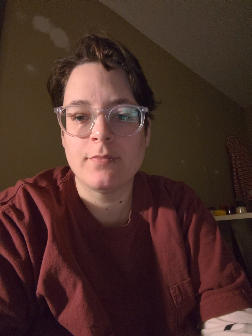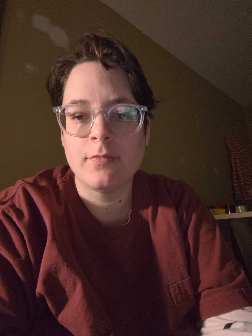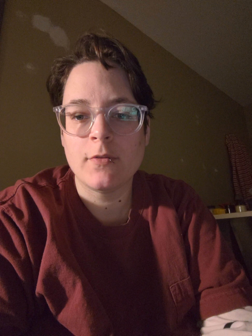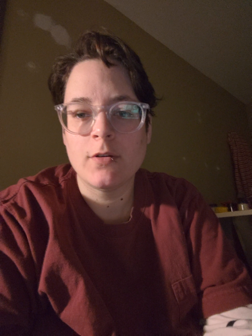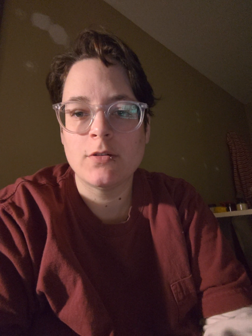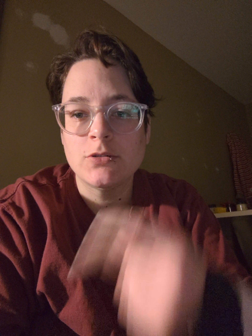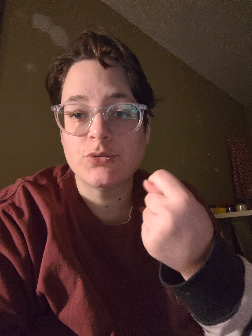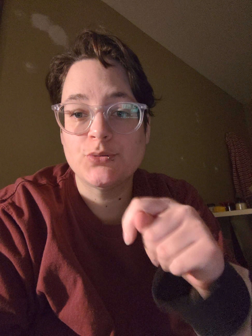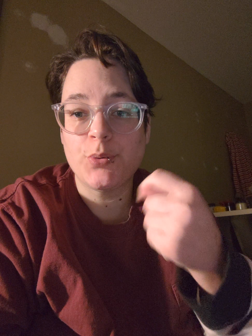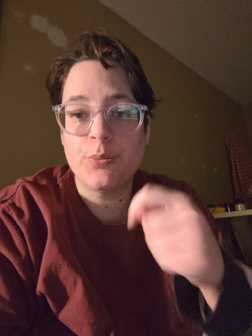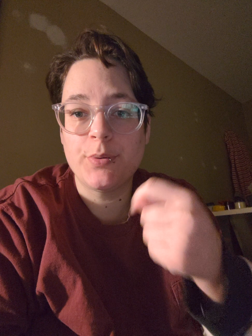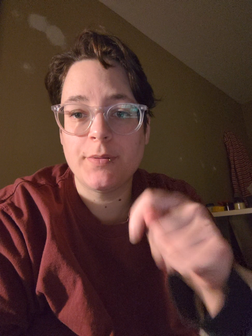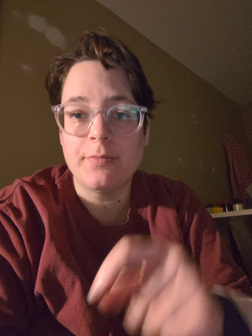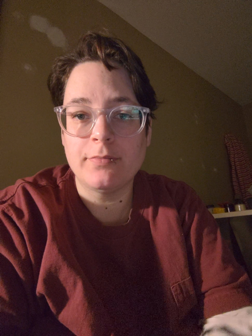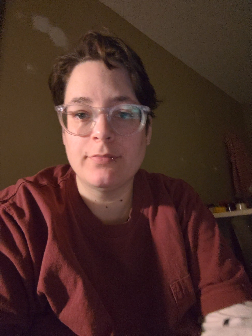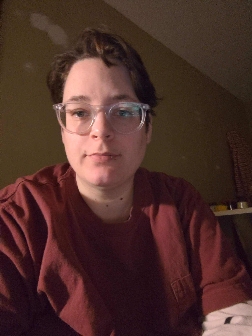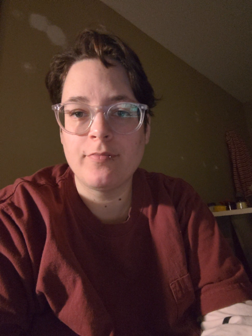toy